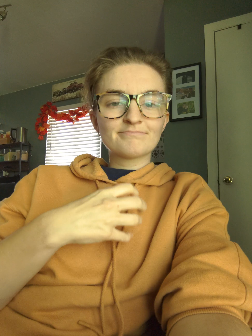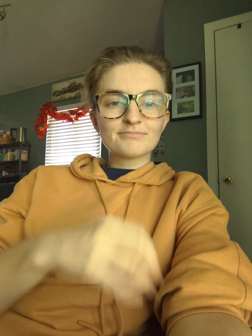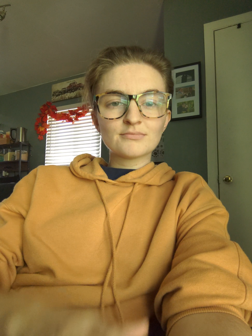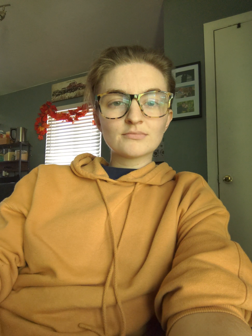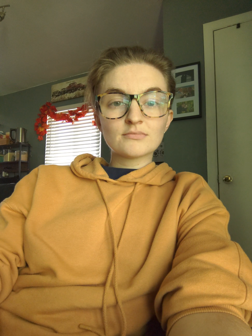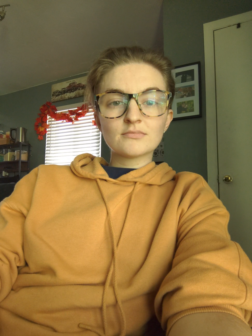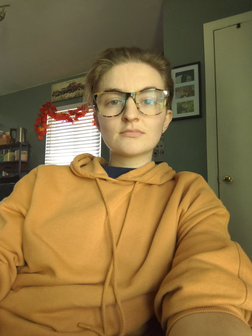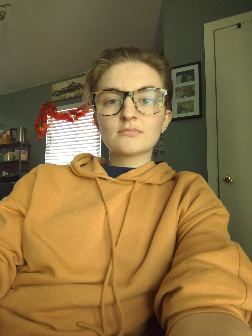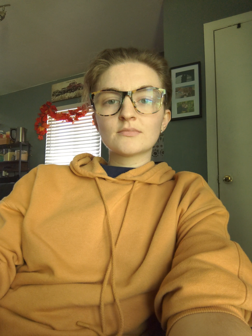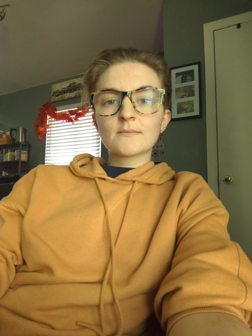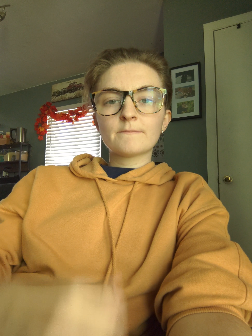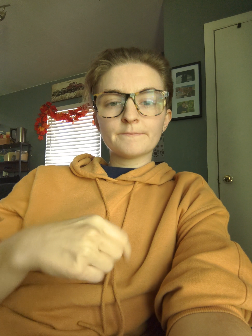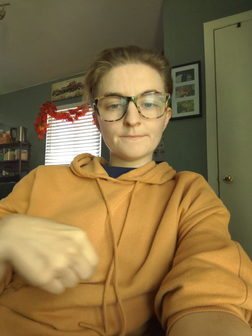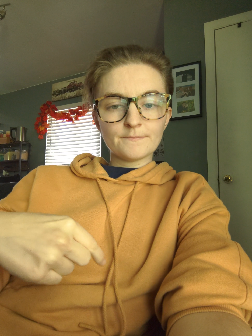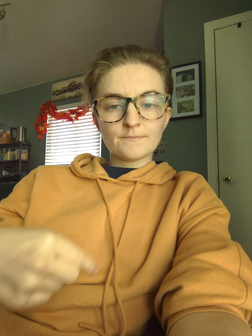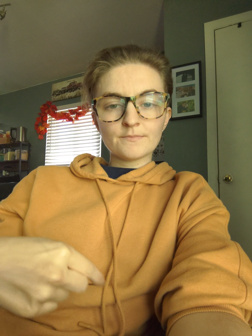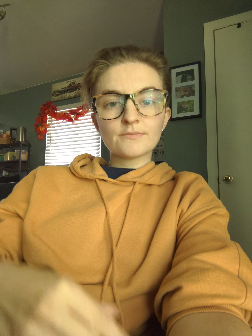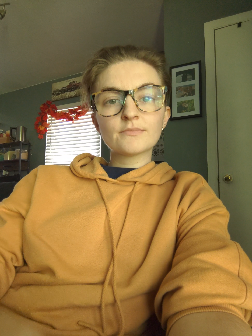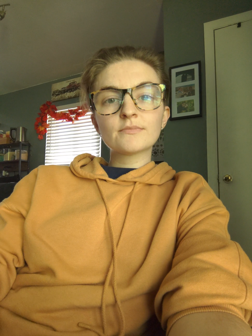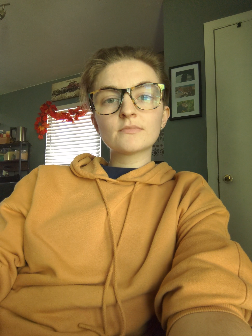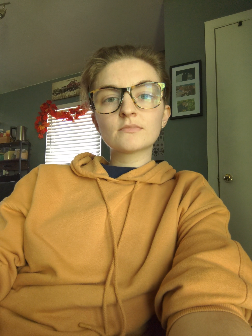belly button